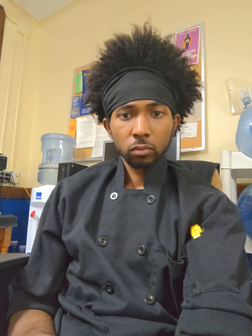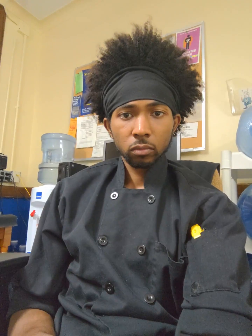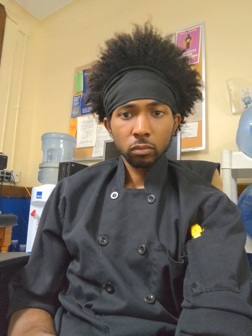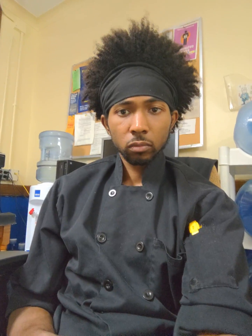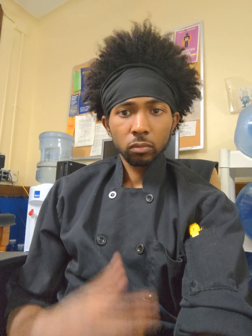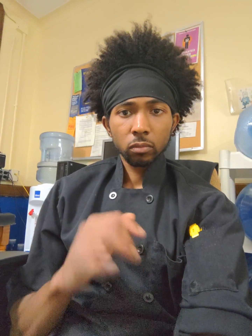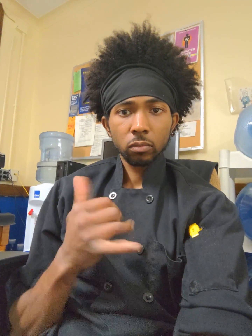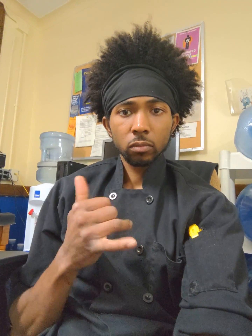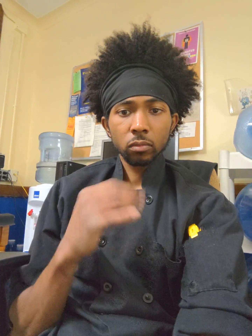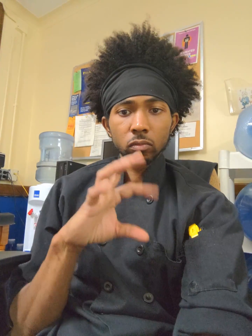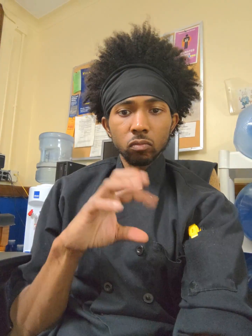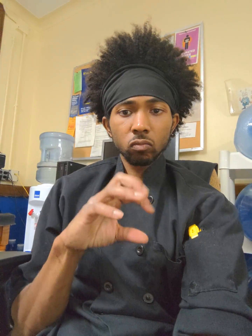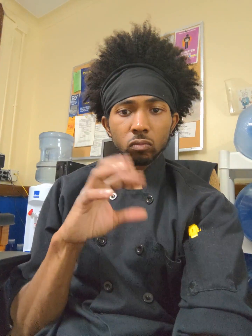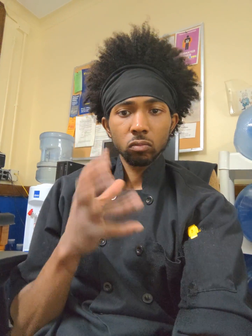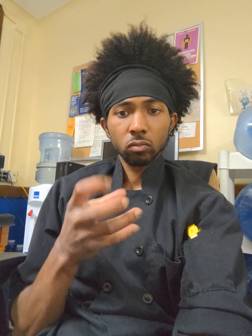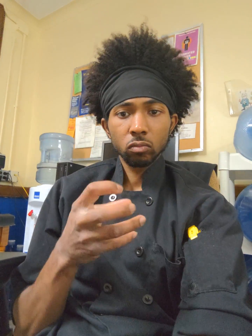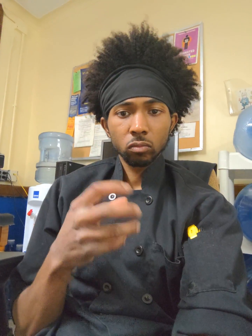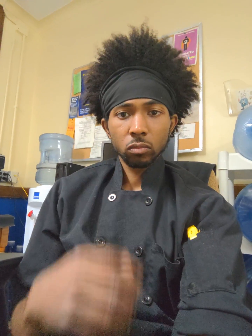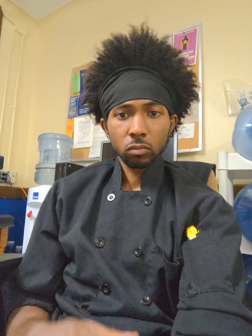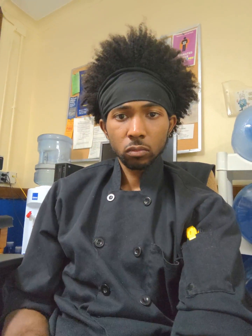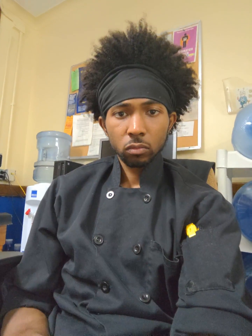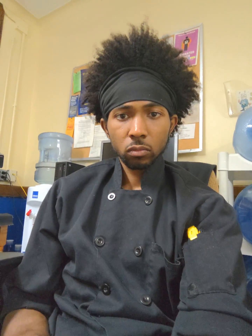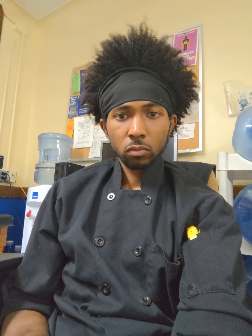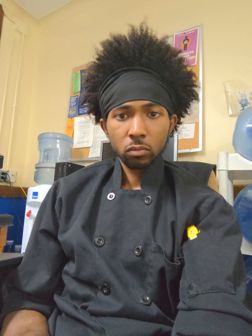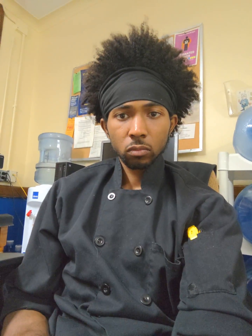play dough